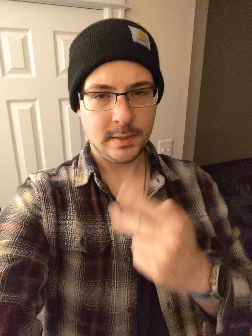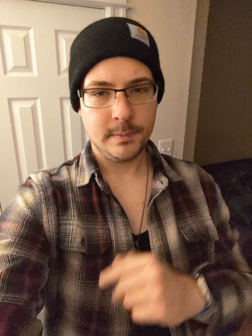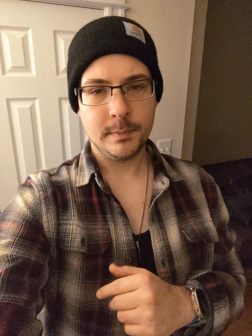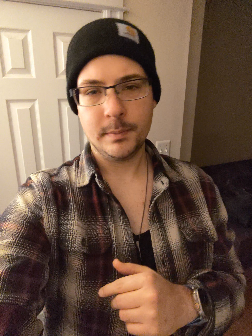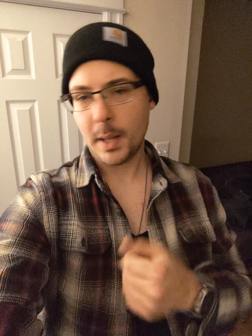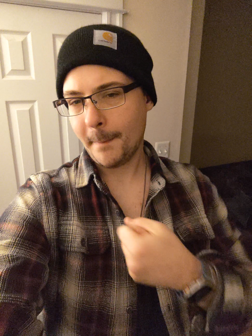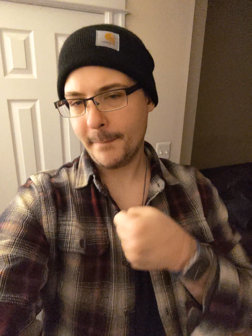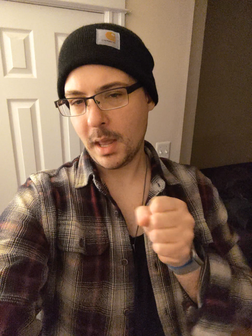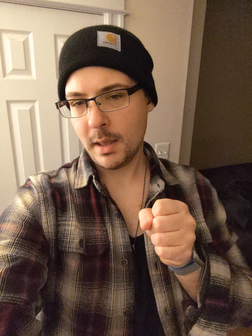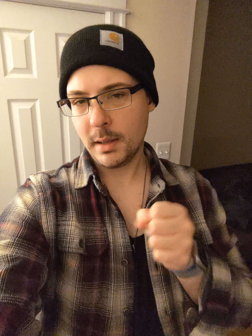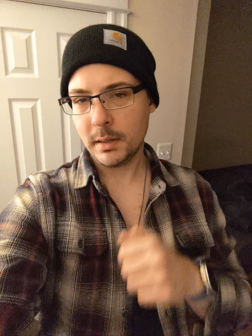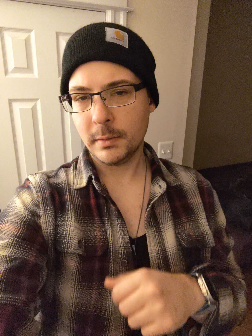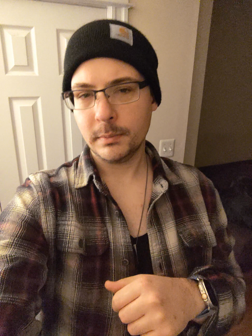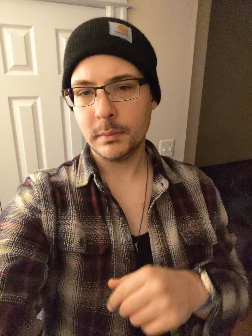make